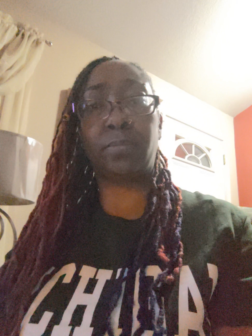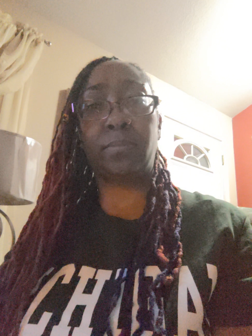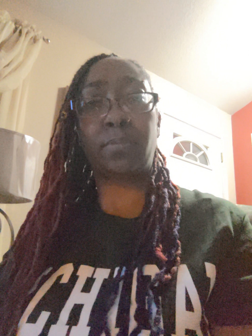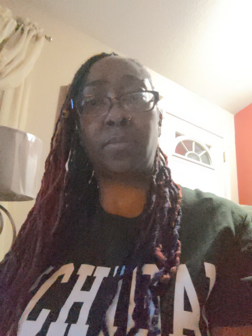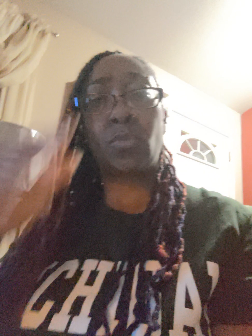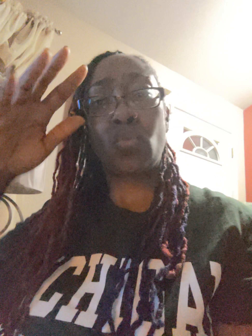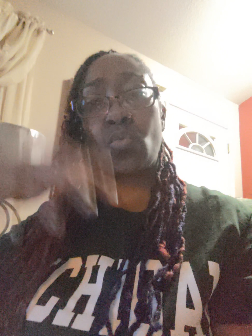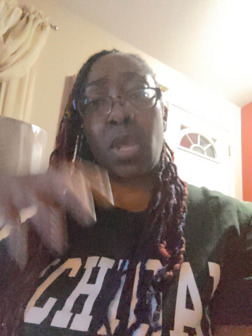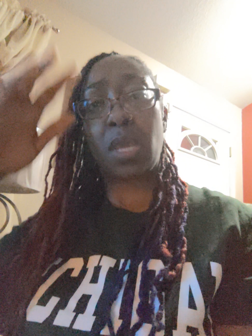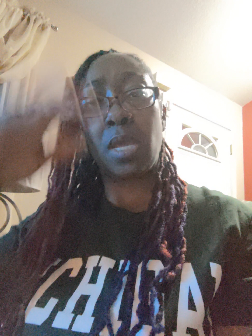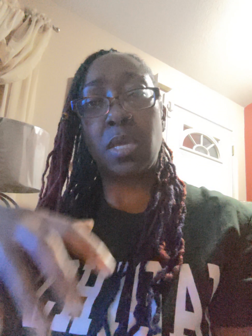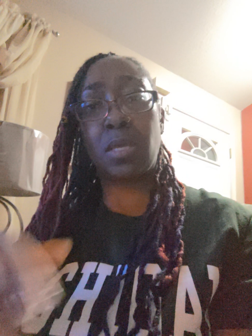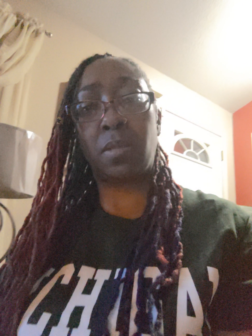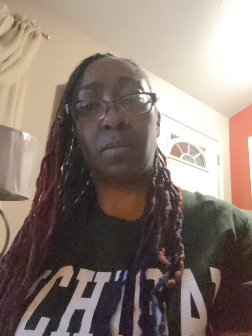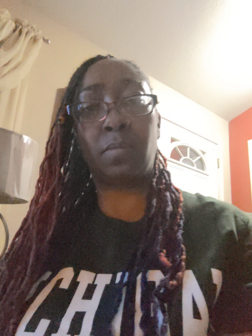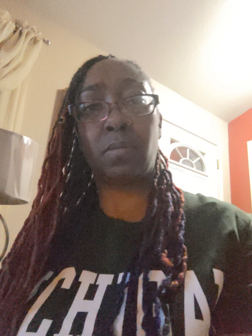rain